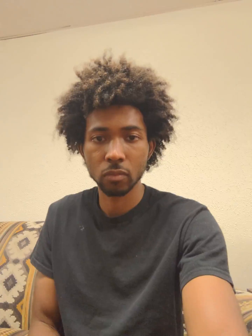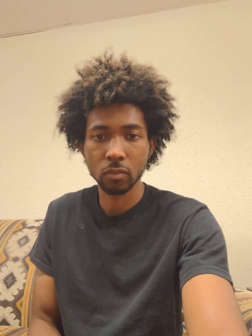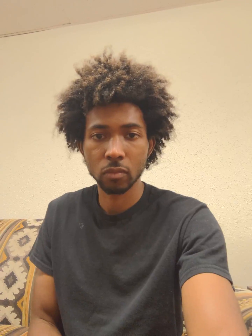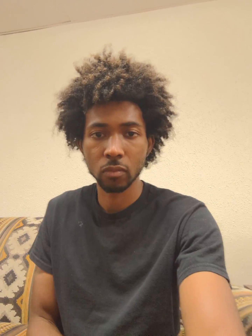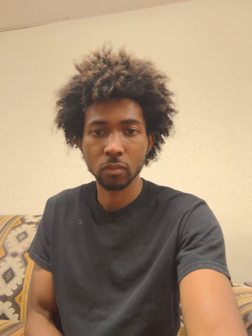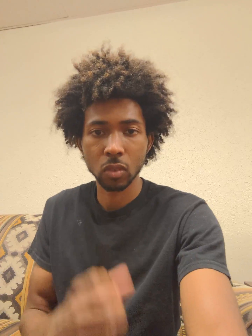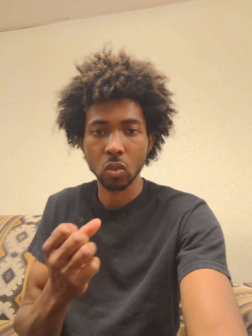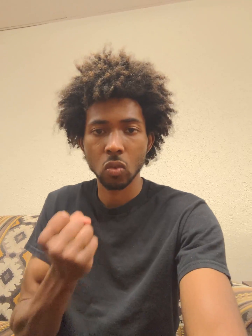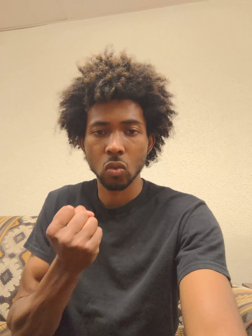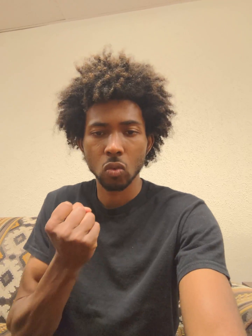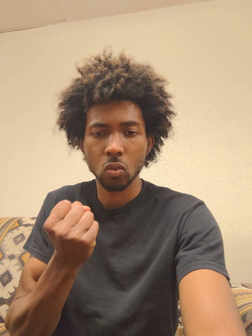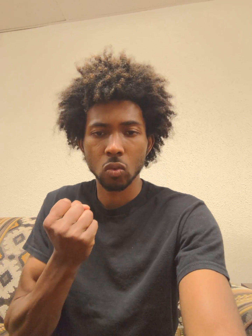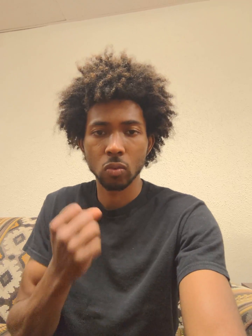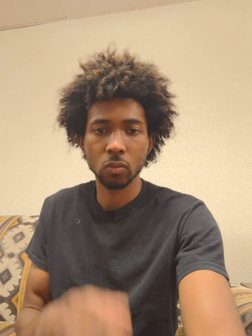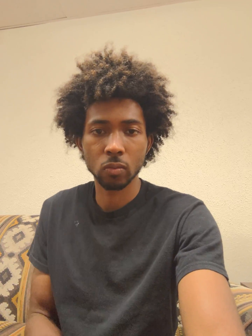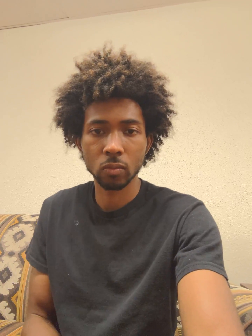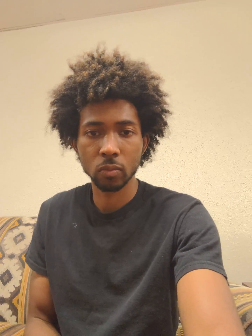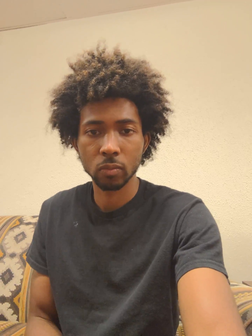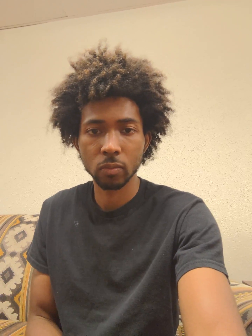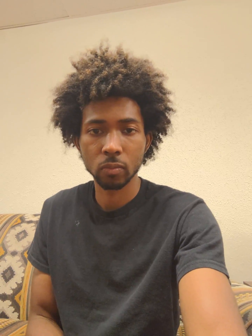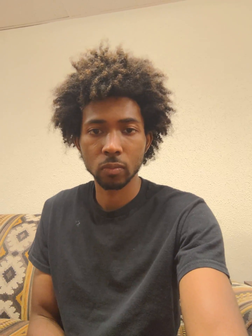hold